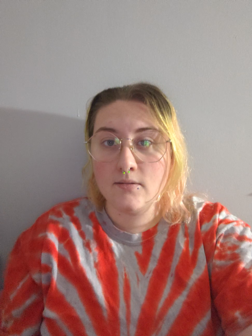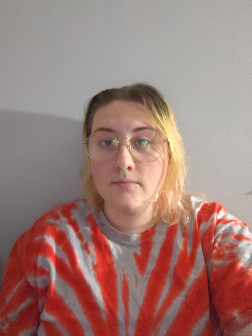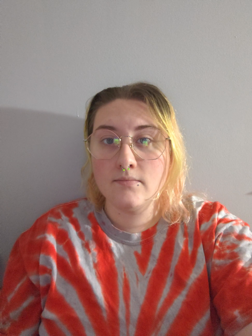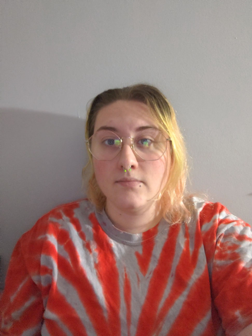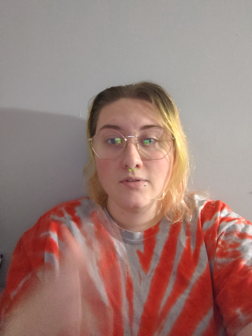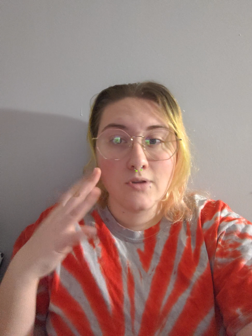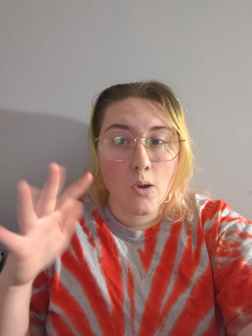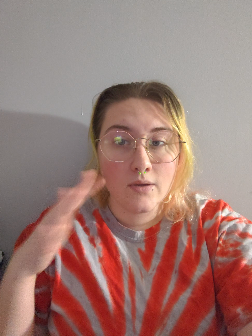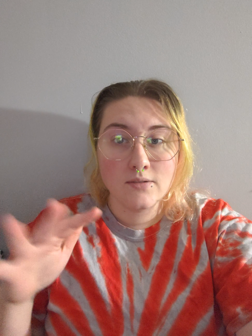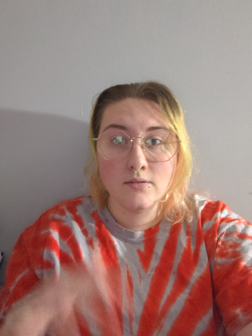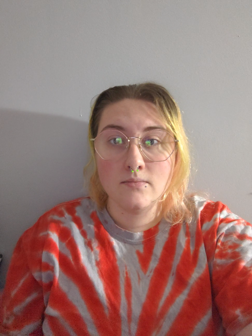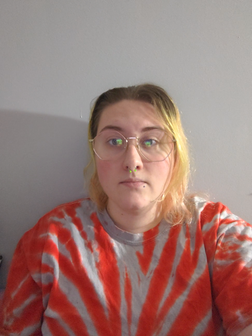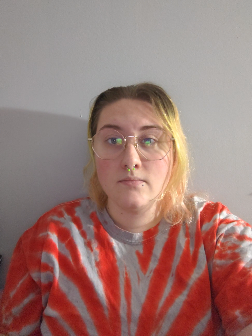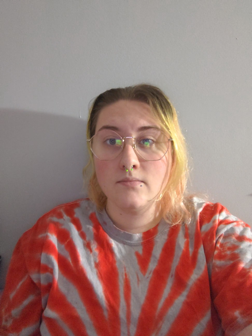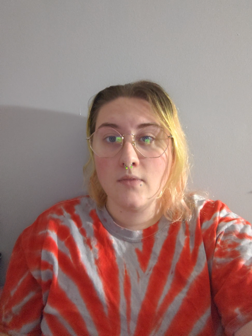noisy